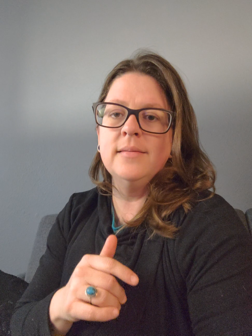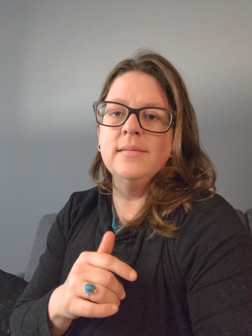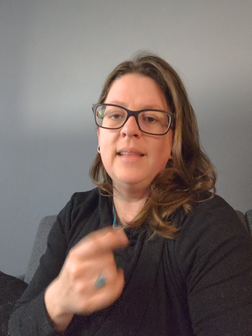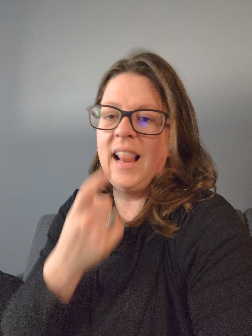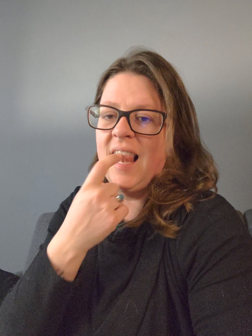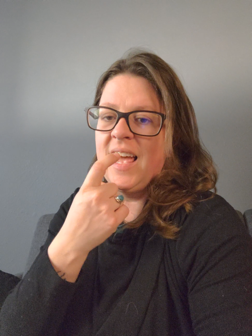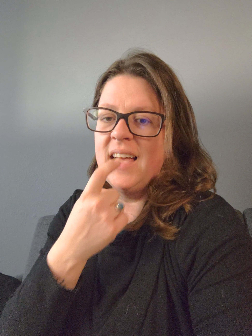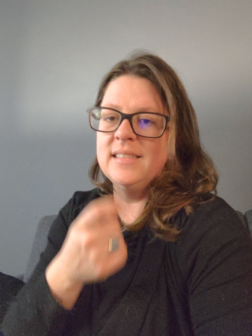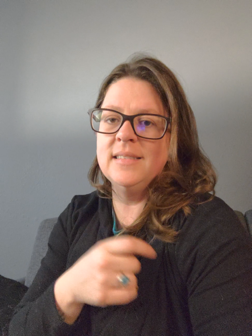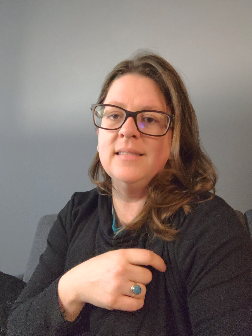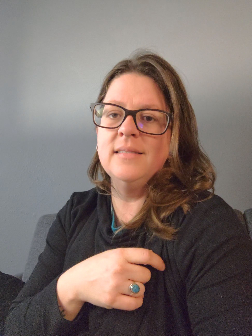window